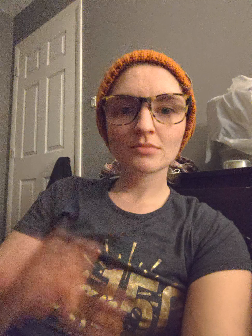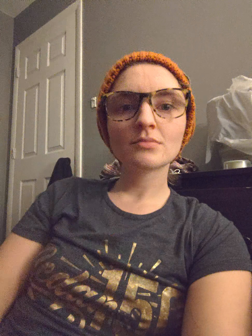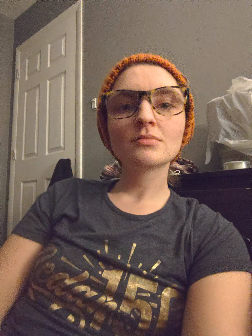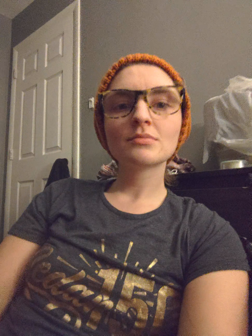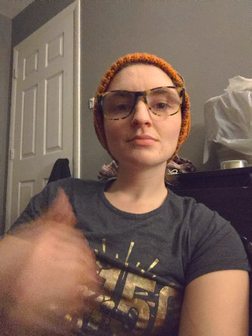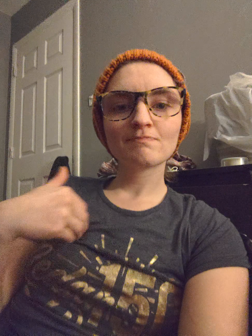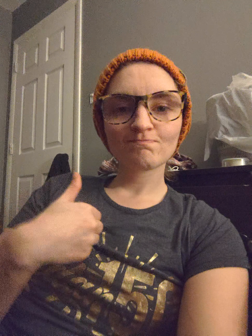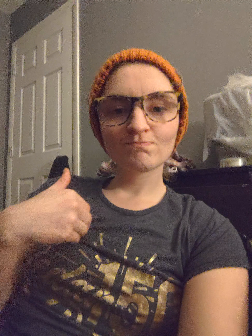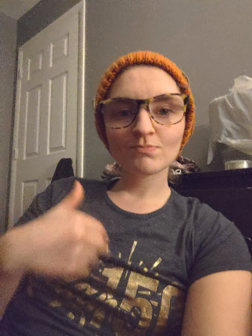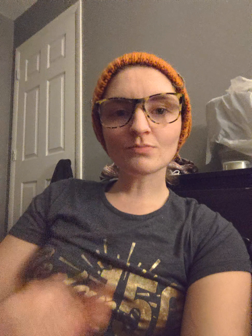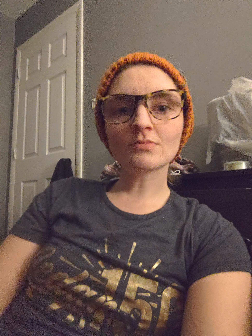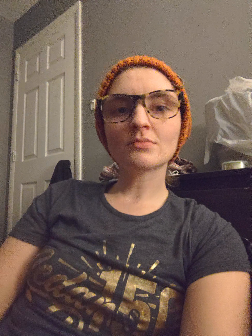animal